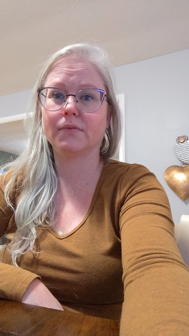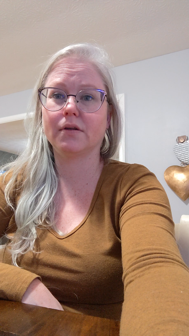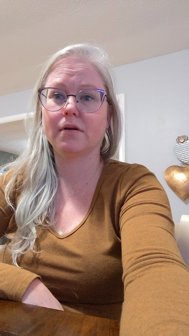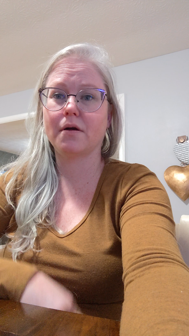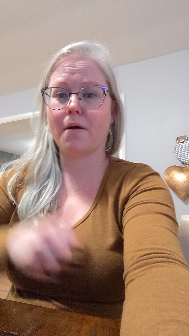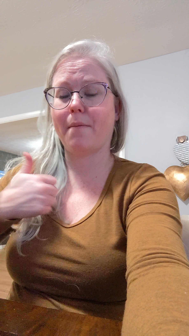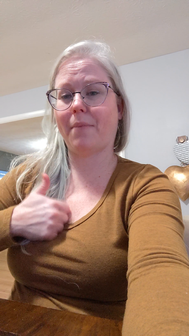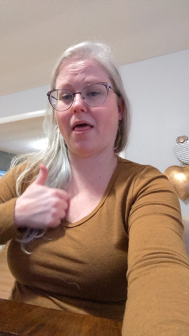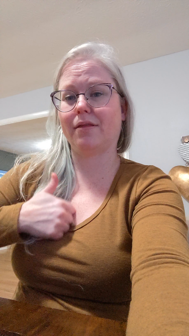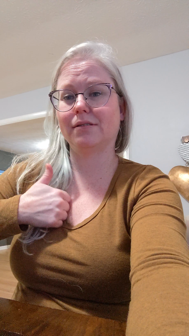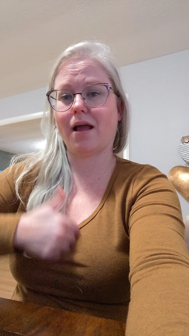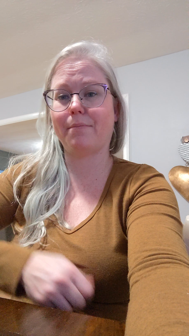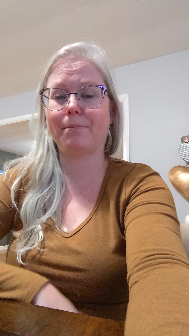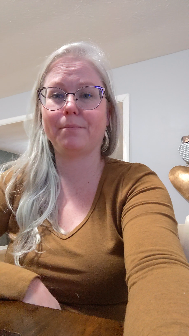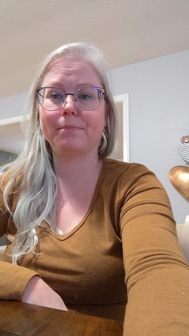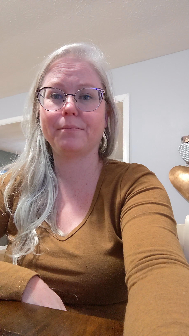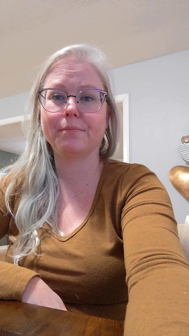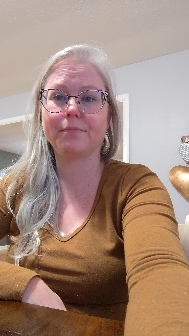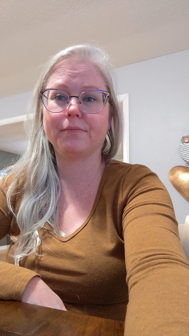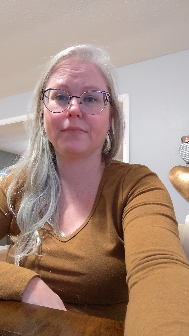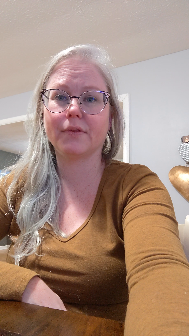bathtub